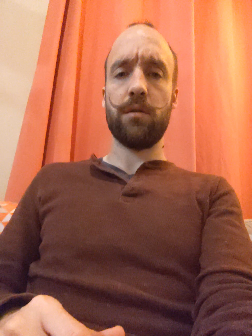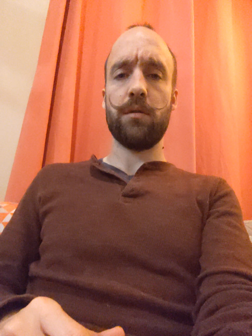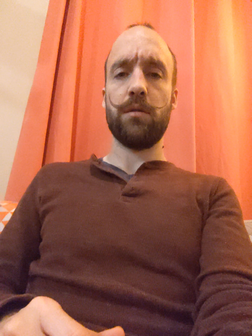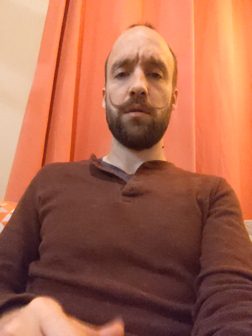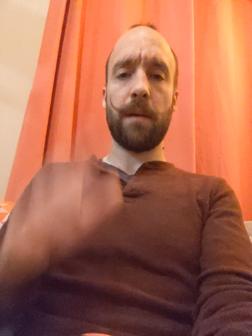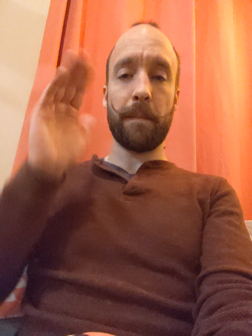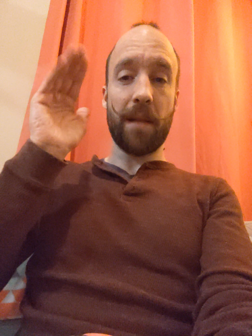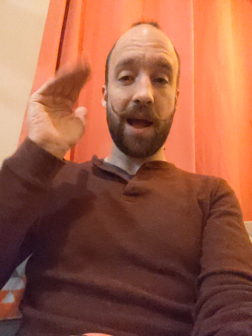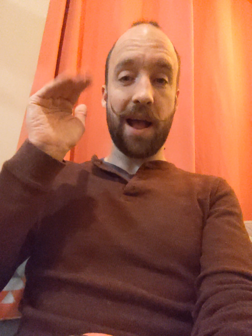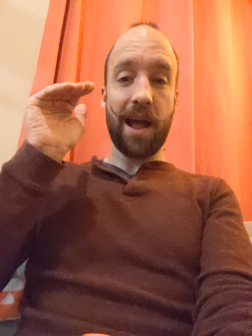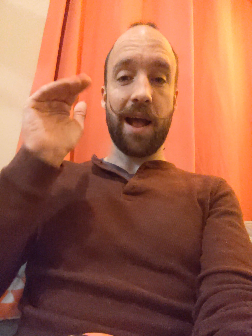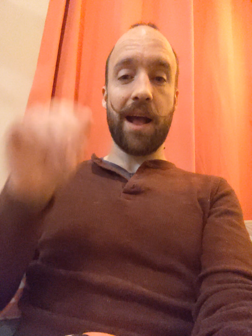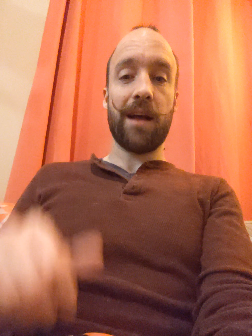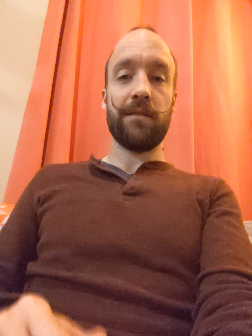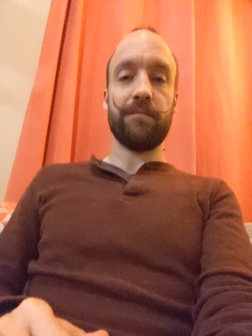bye